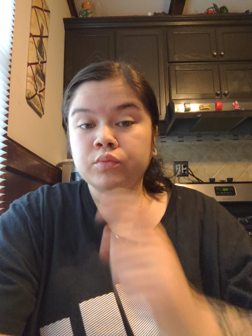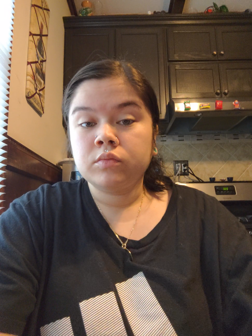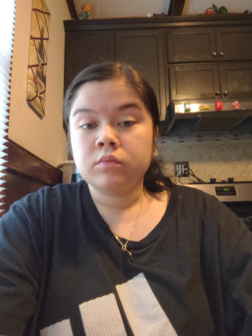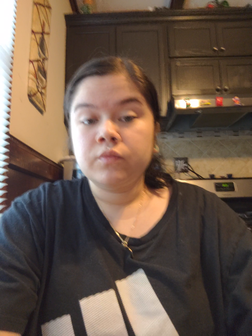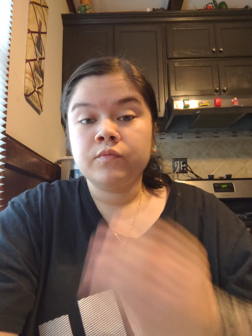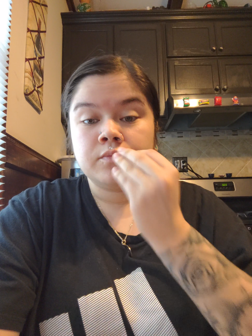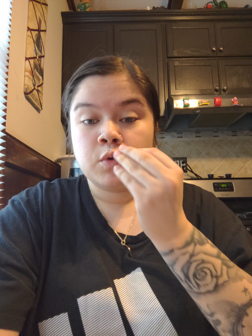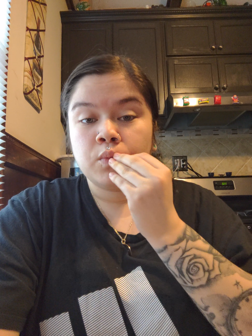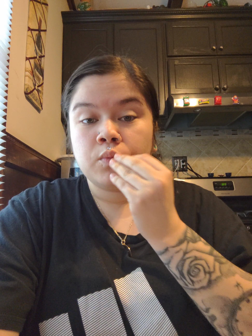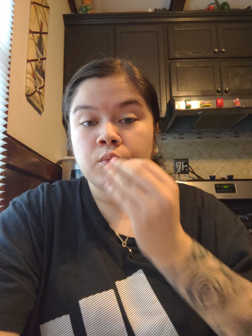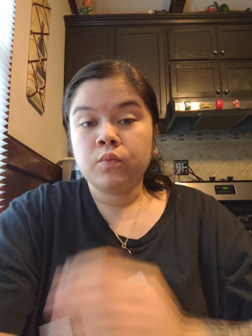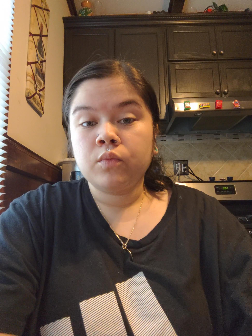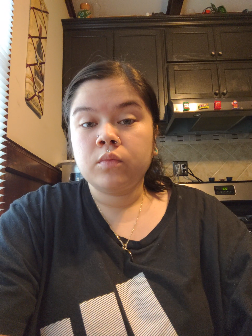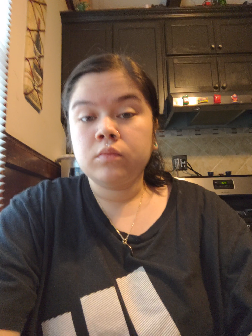food